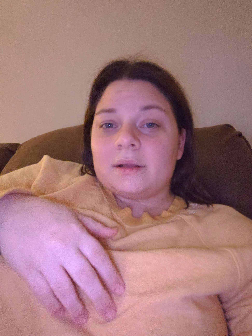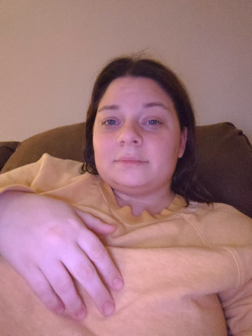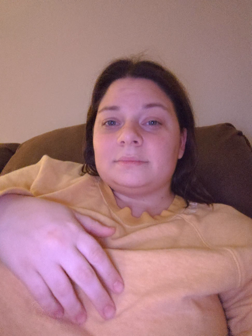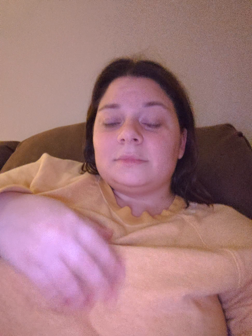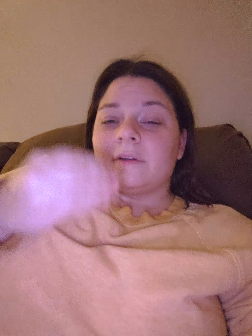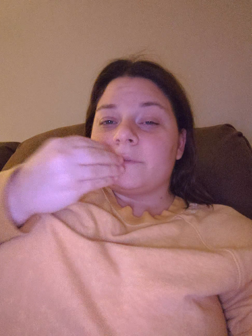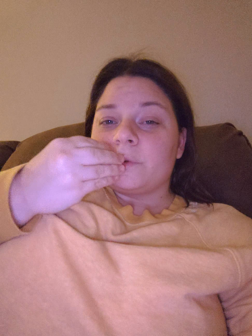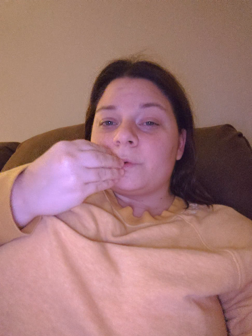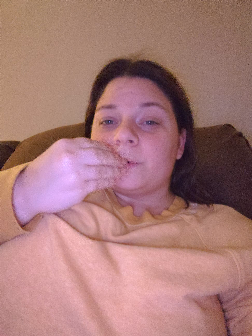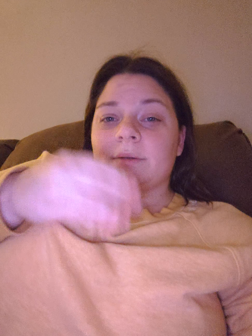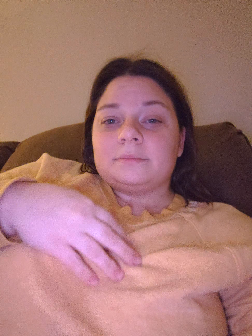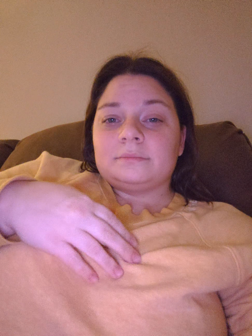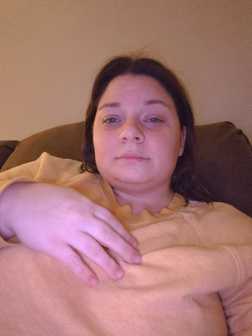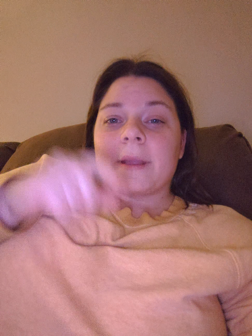food